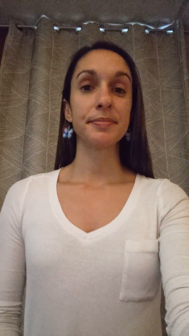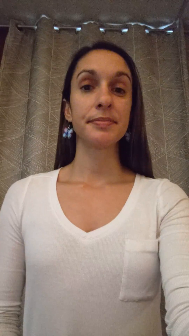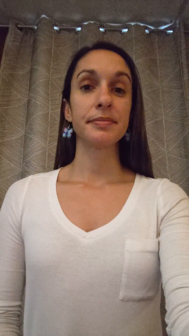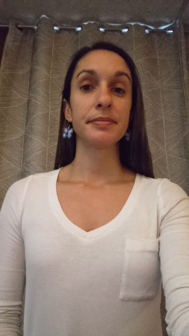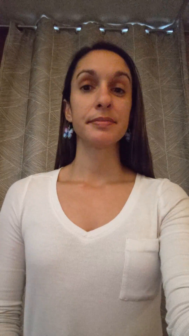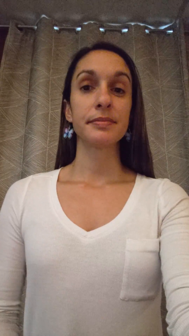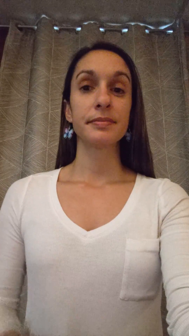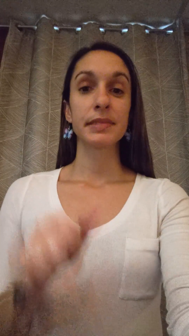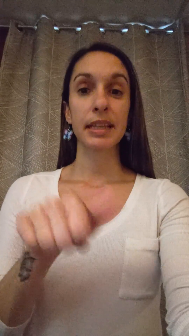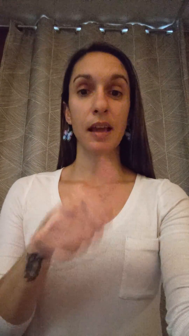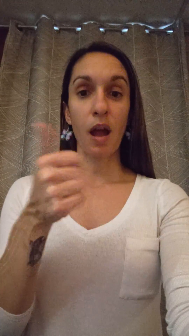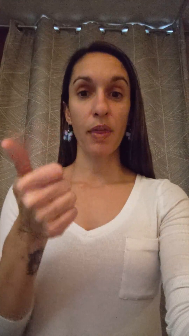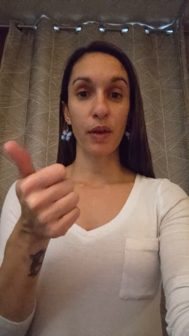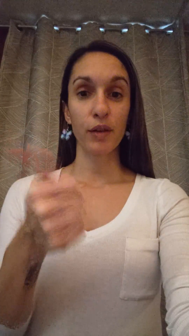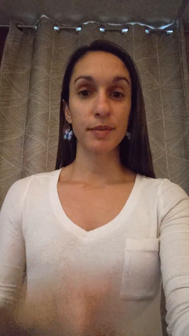other